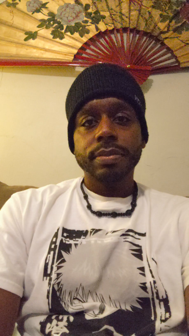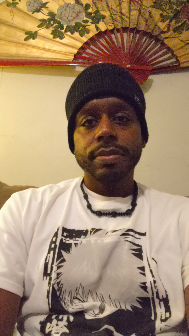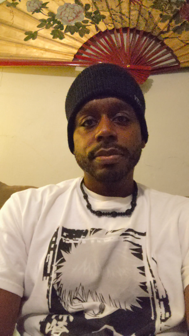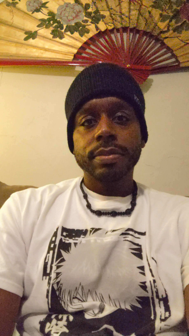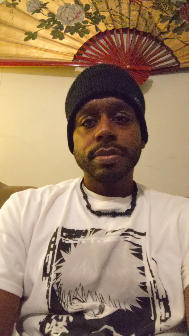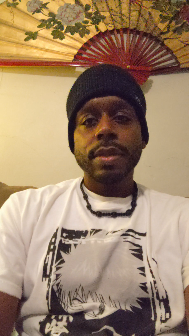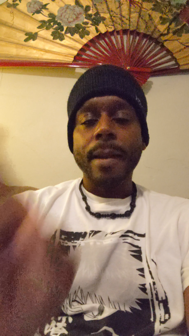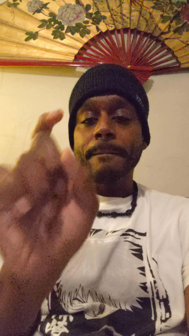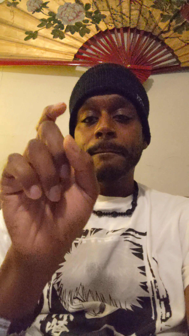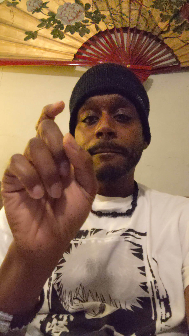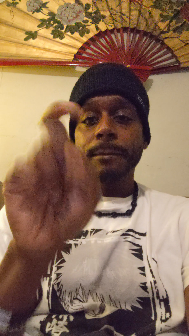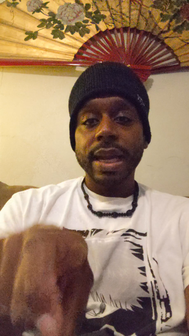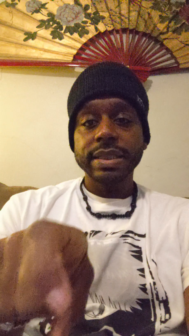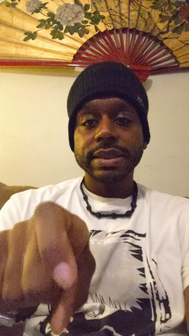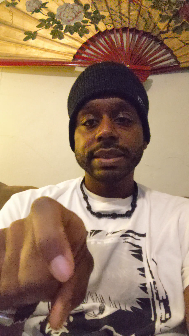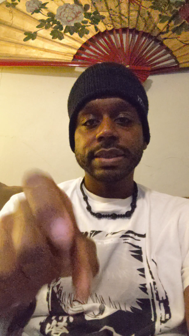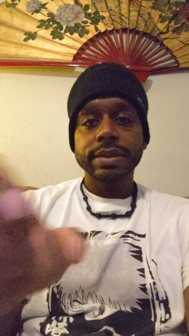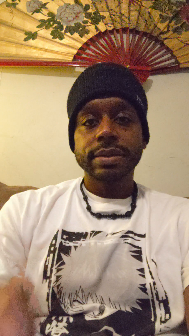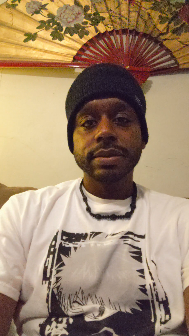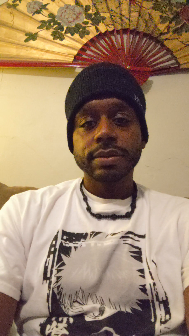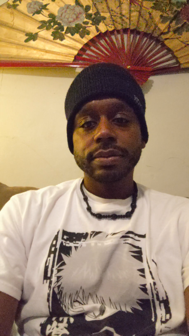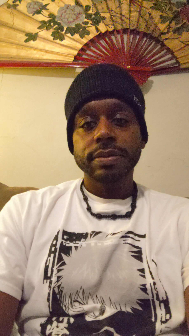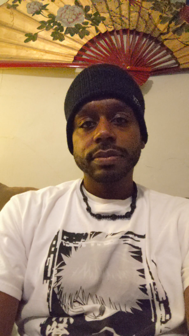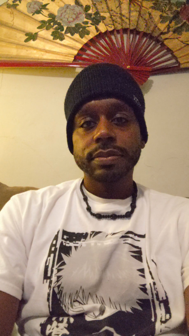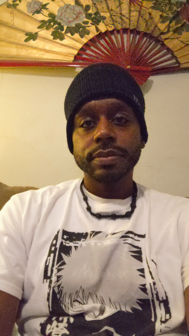must